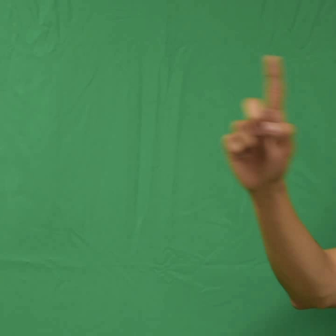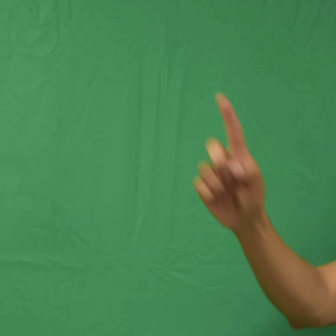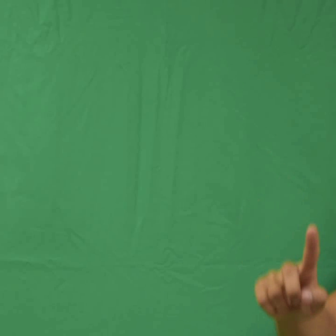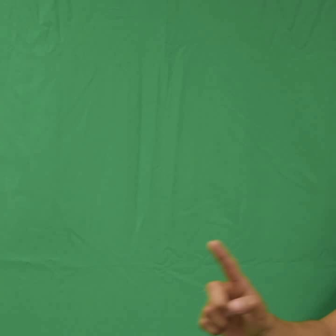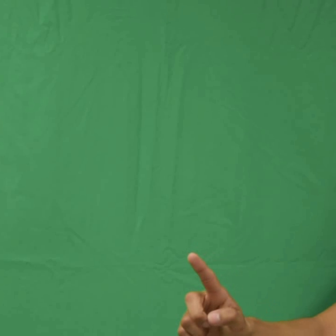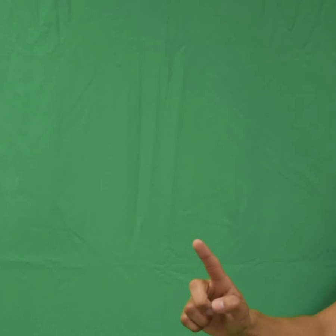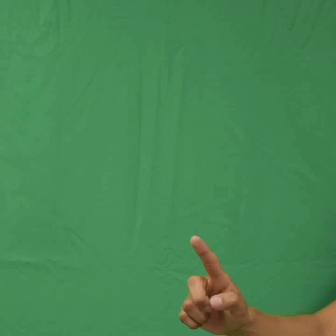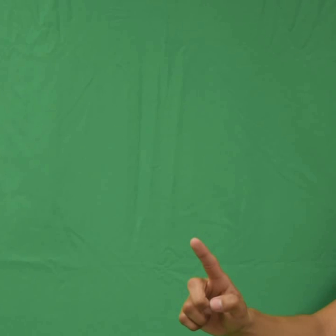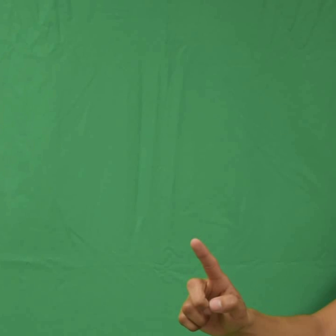Z